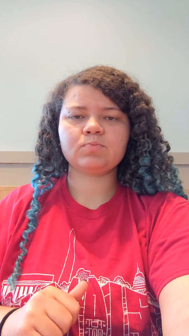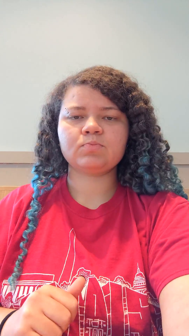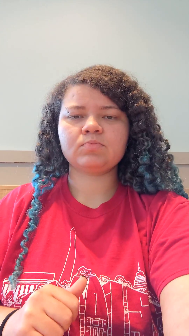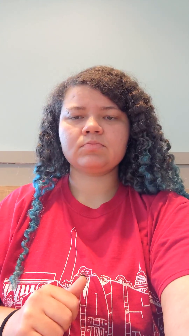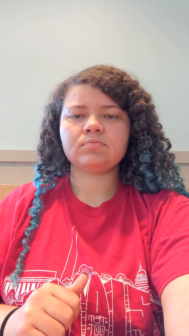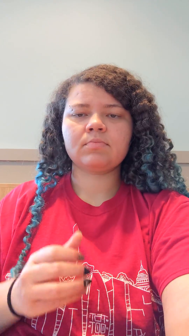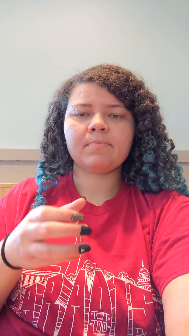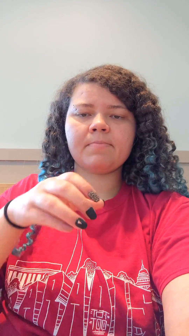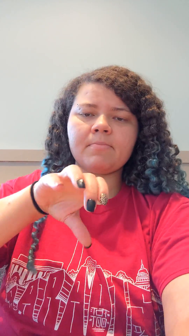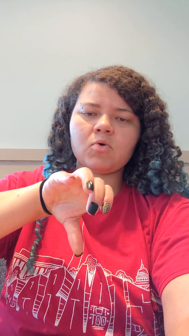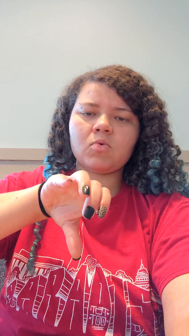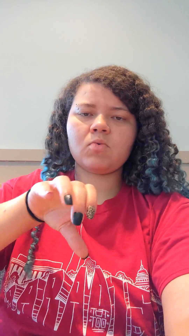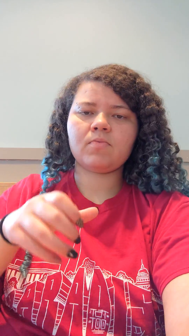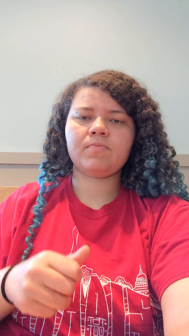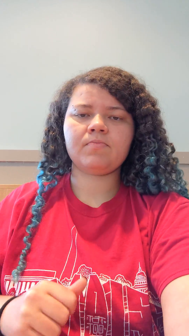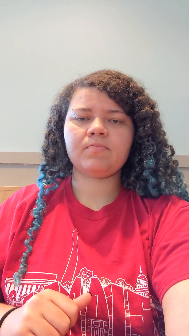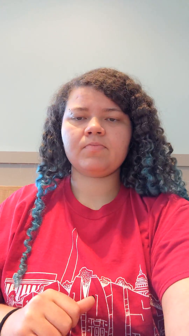pour